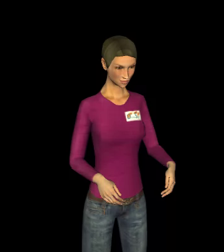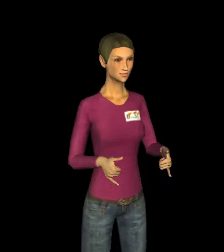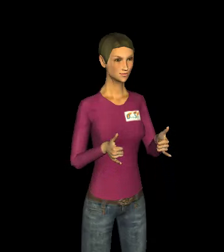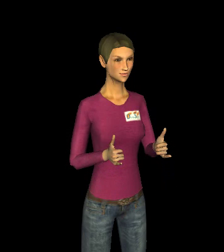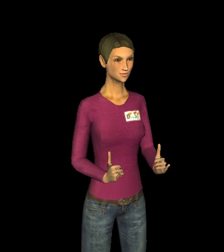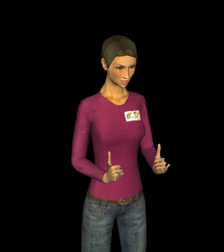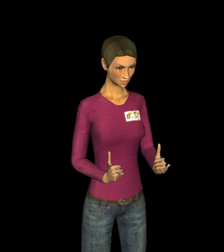كرسي